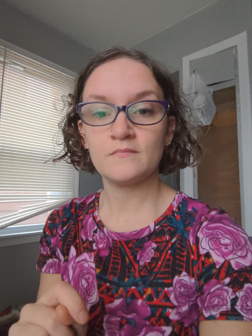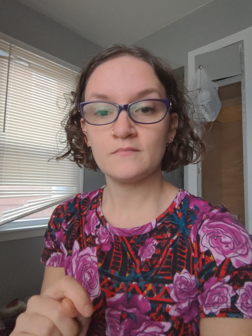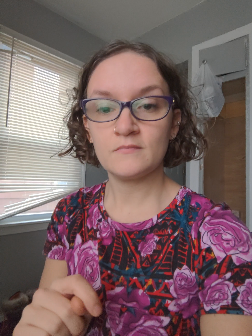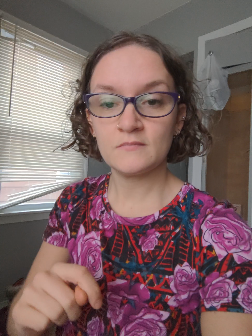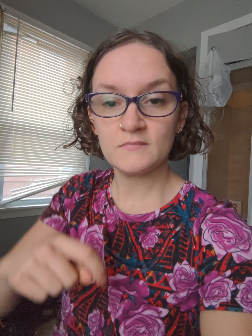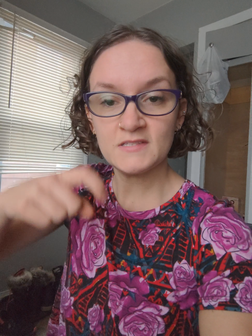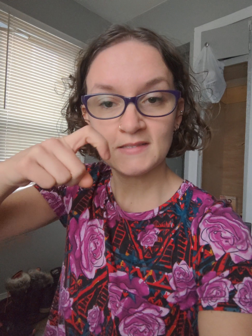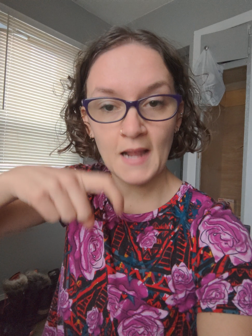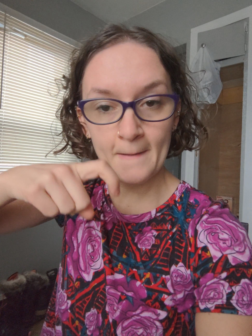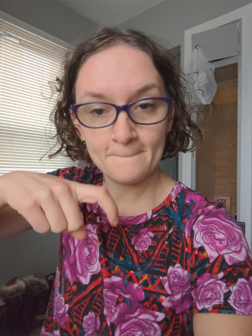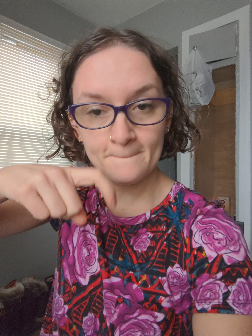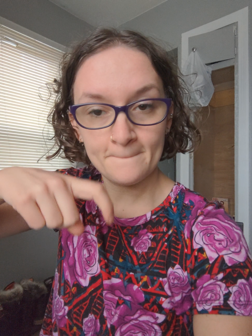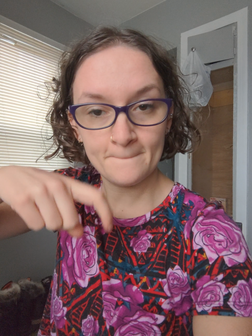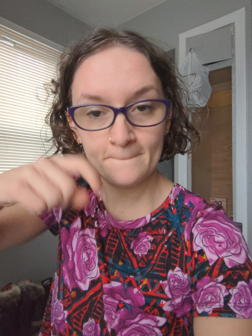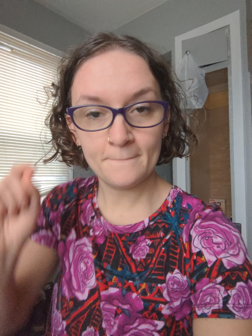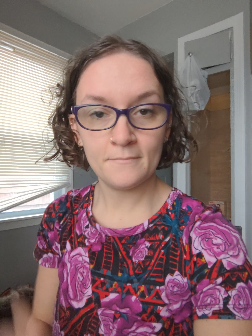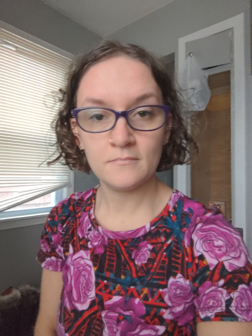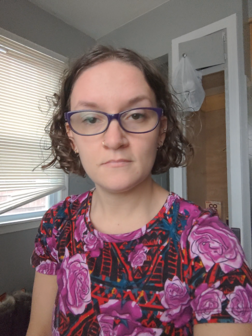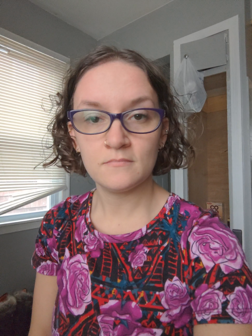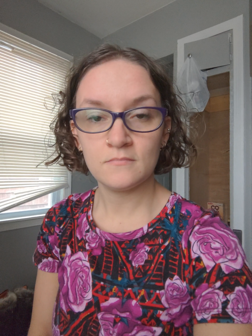time